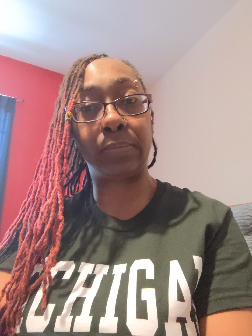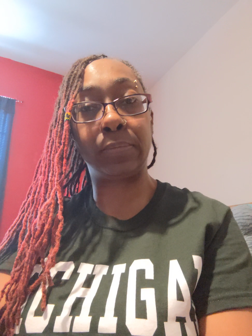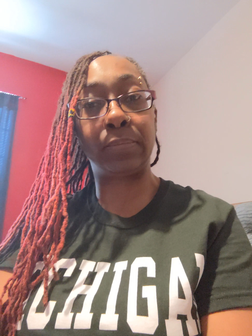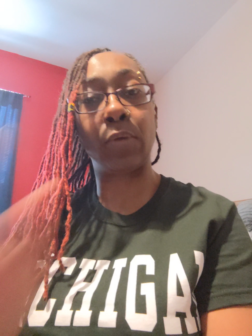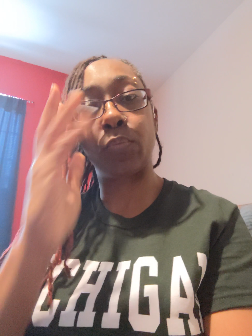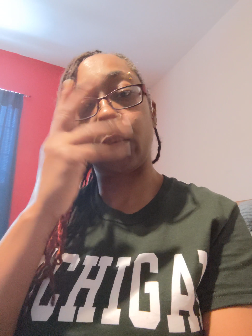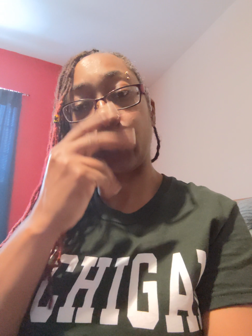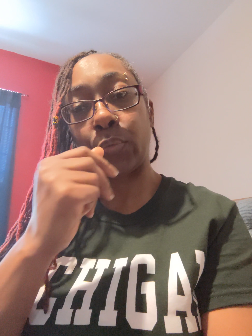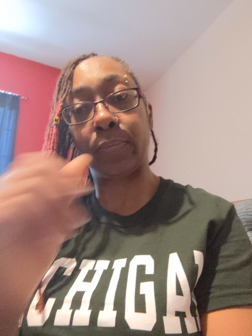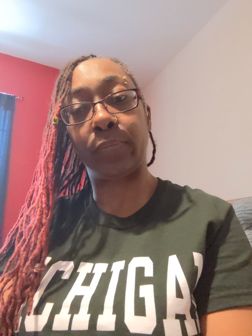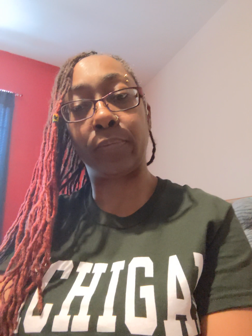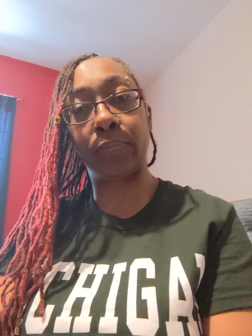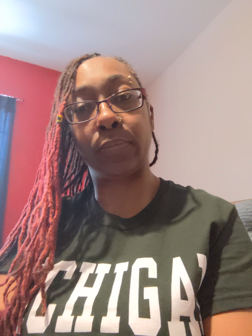pretty